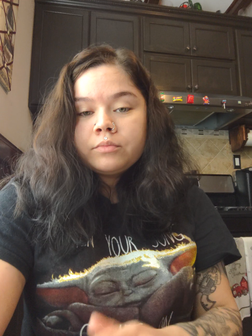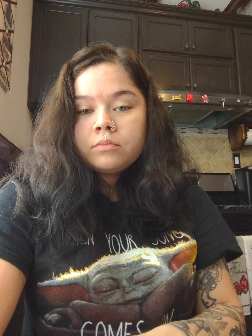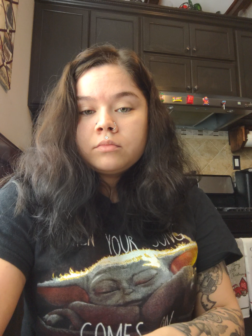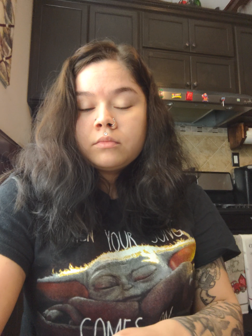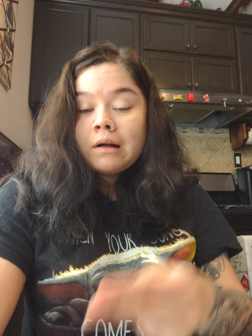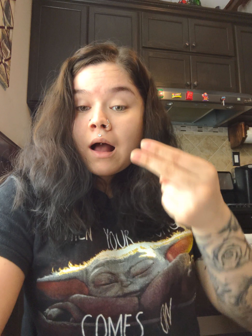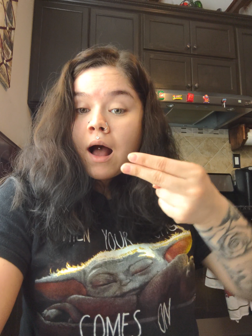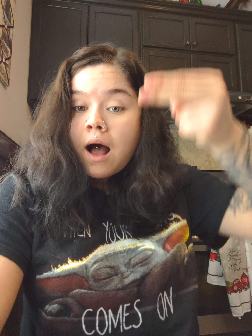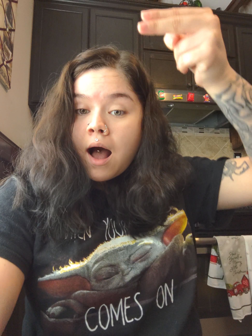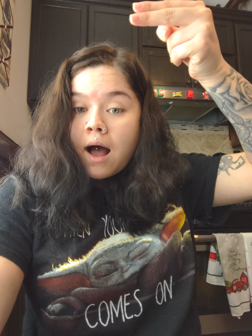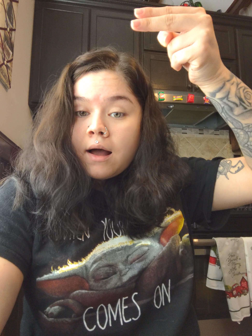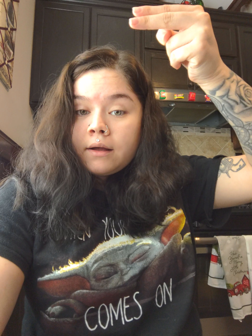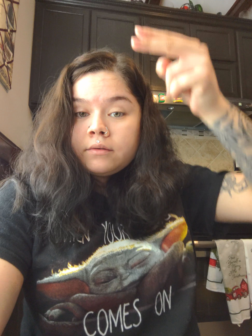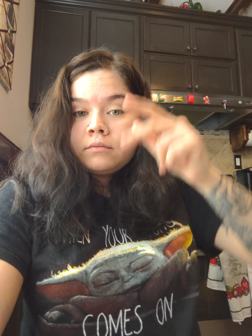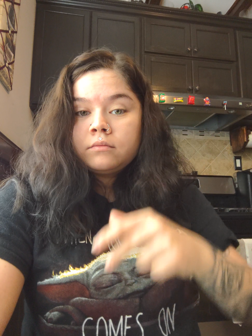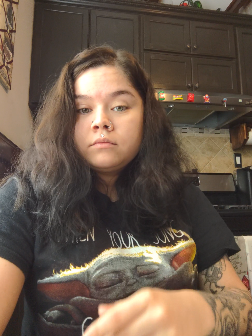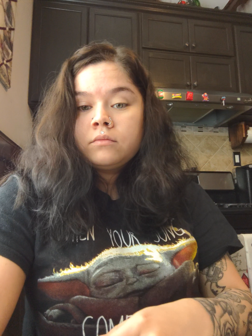high